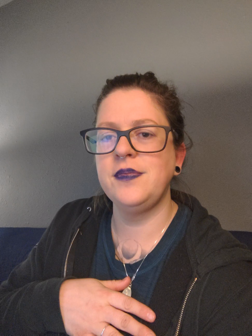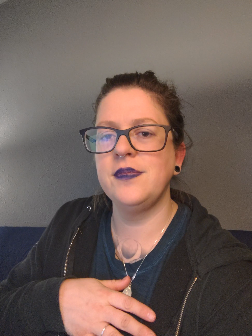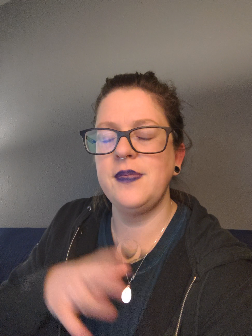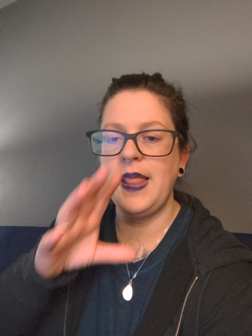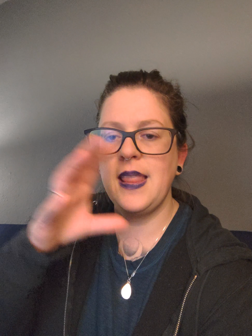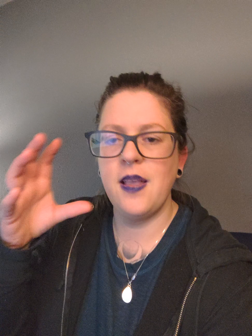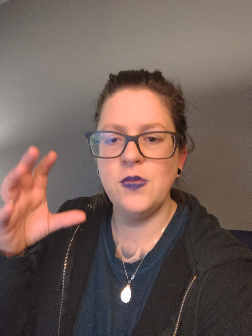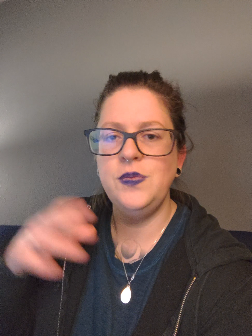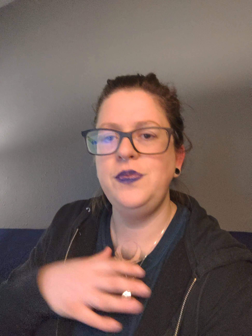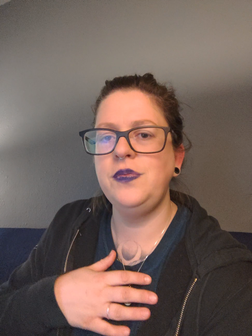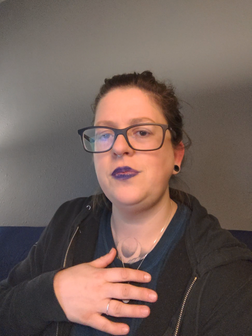cloud